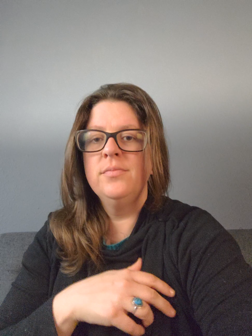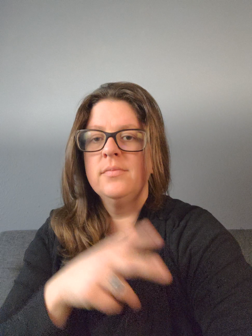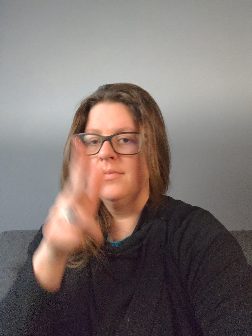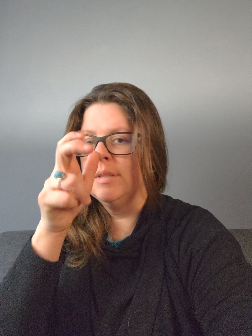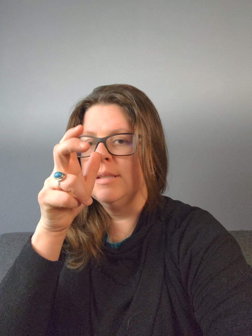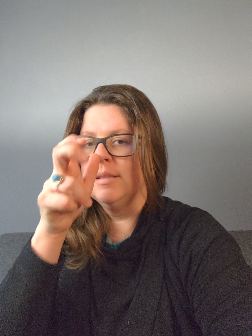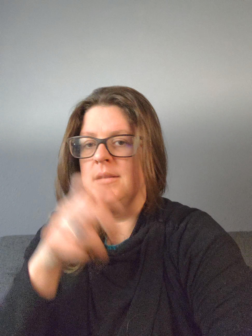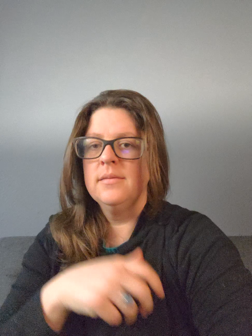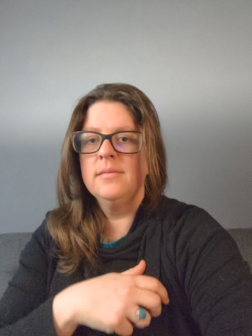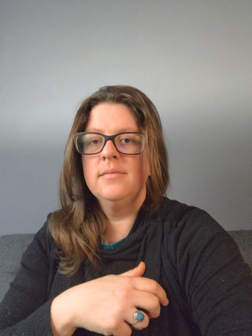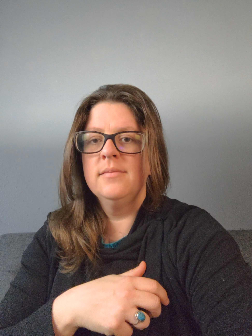bug